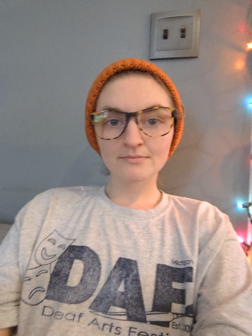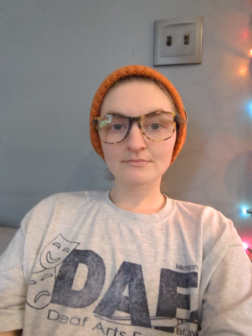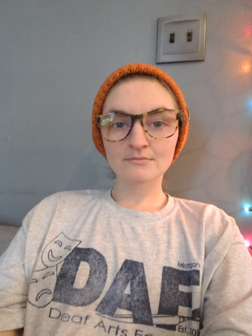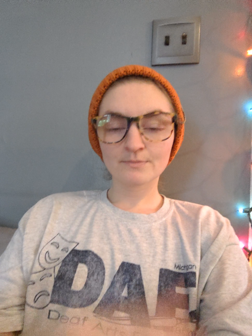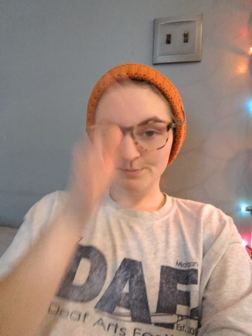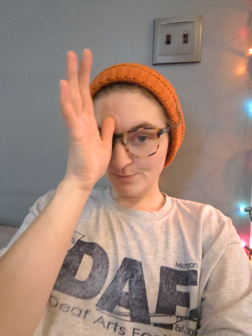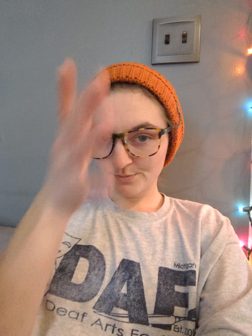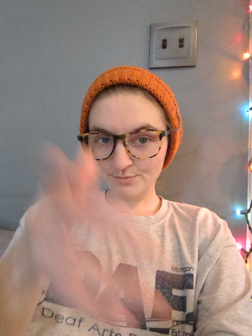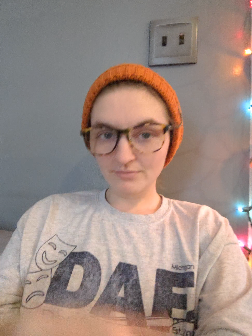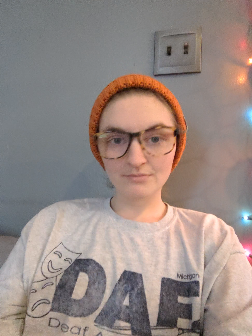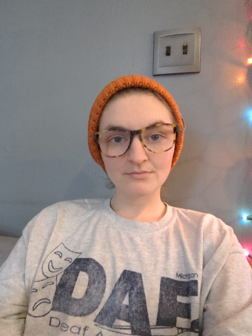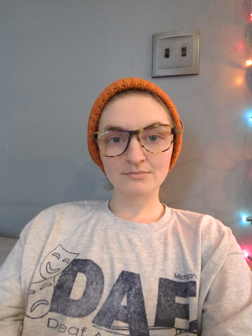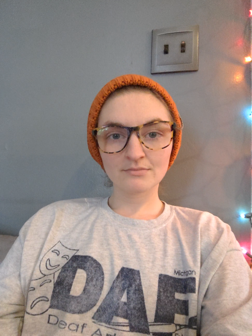grandpa